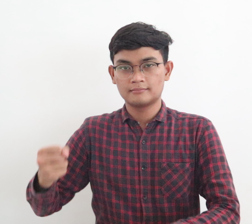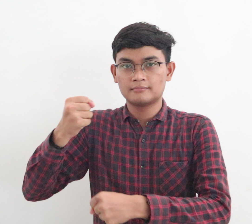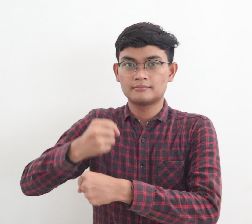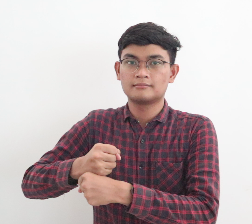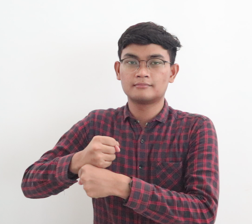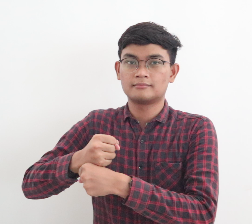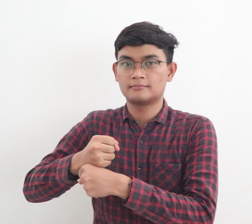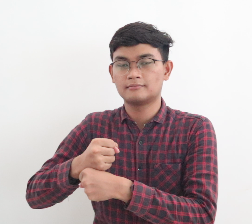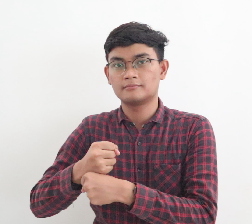G